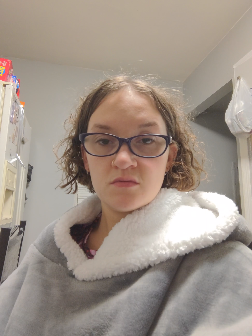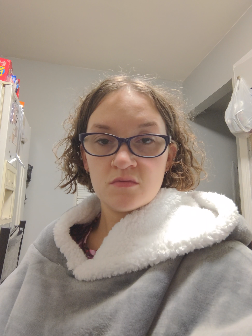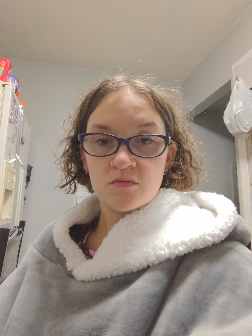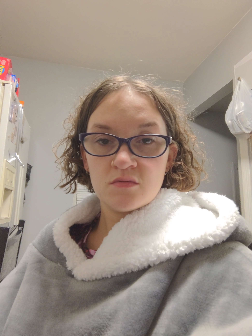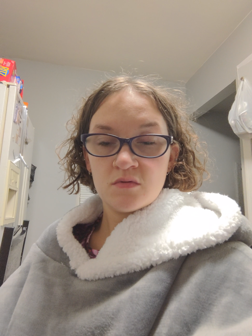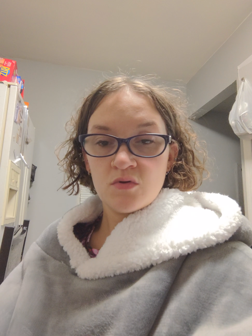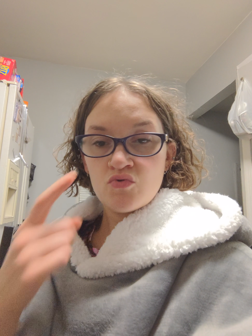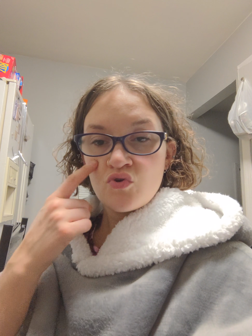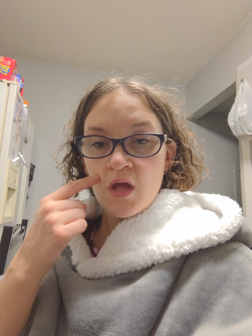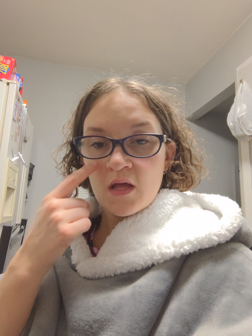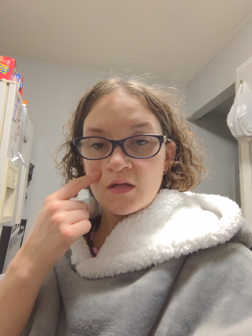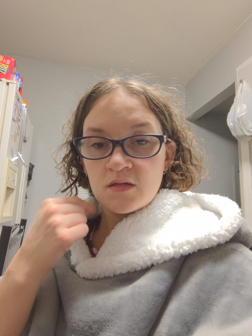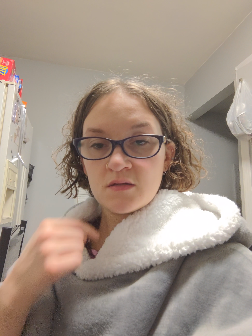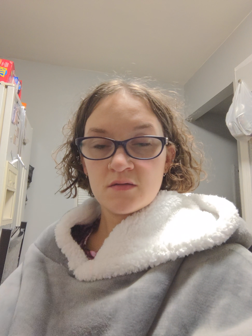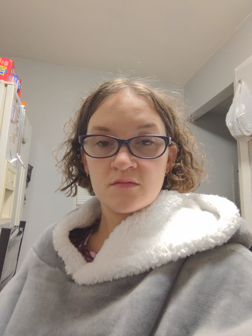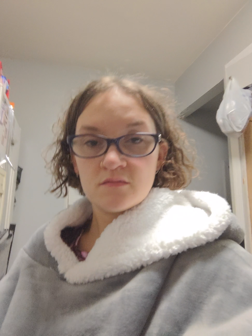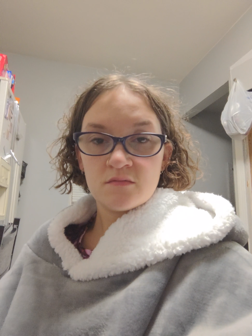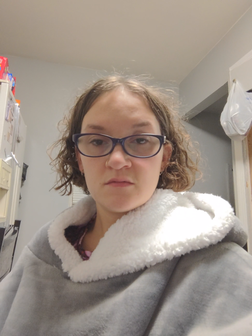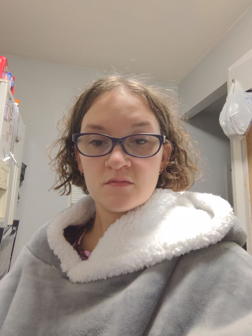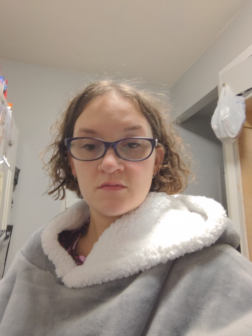cry